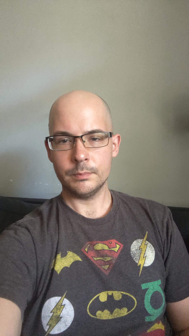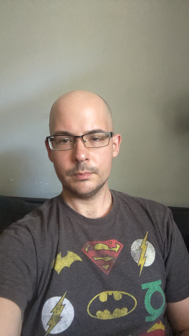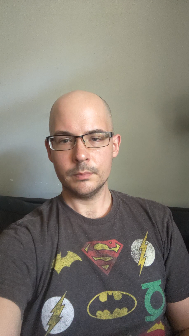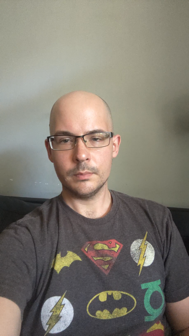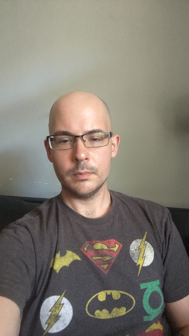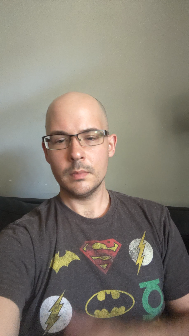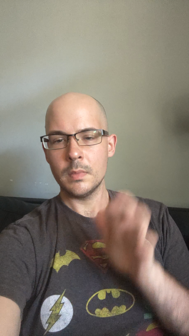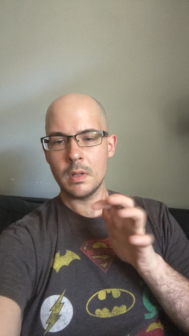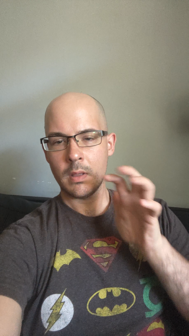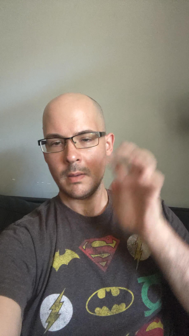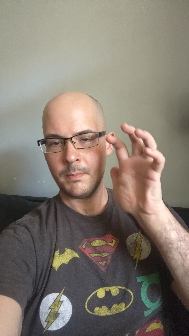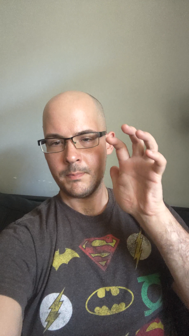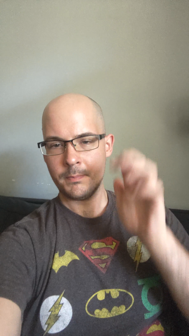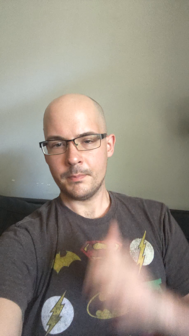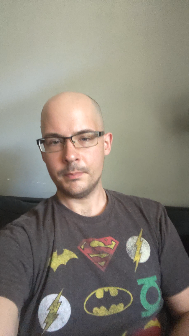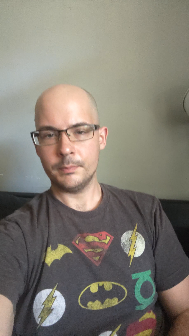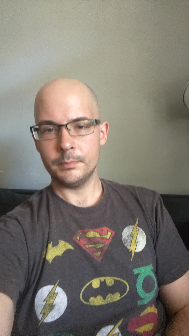climb